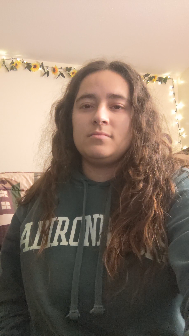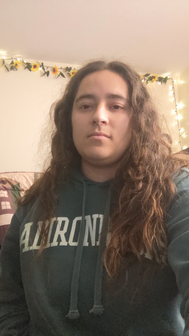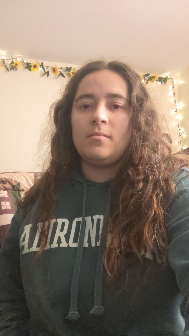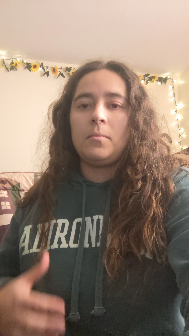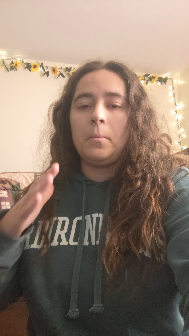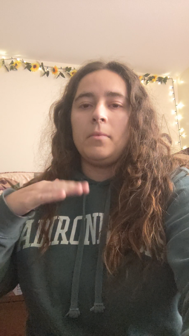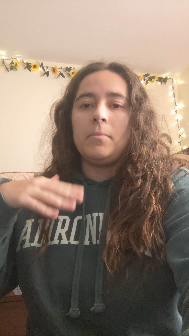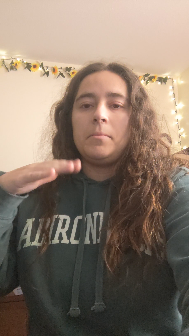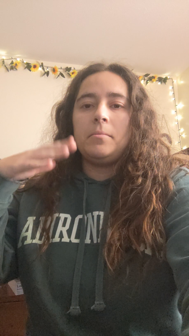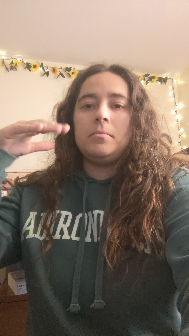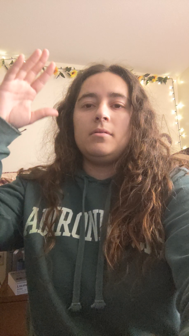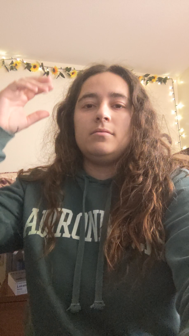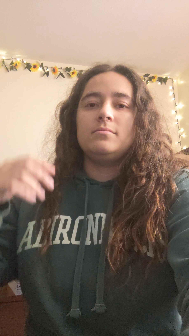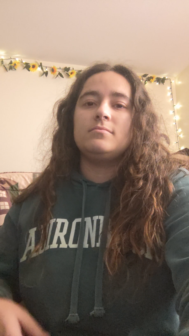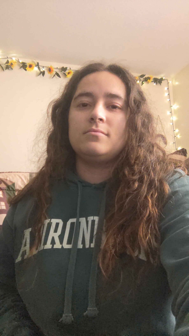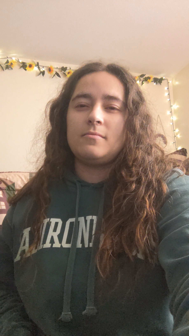build